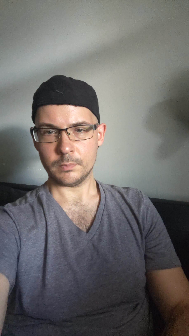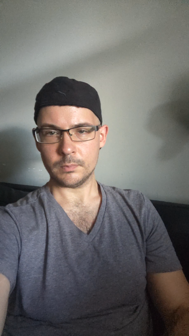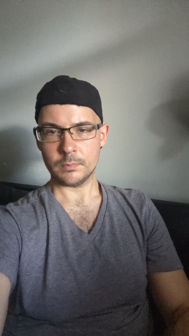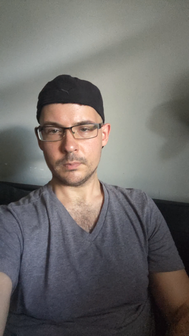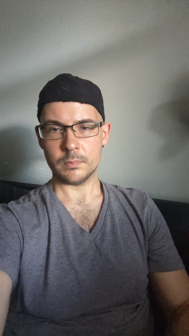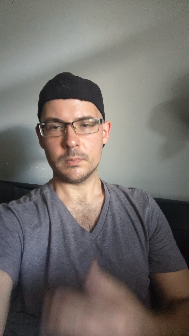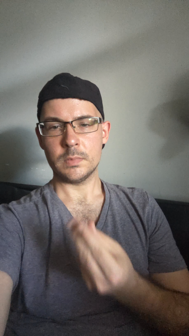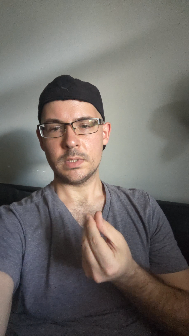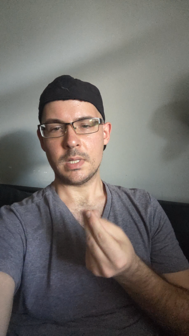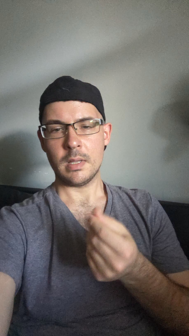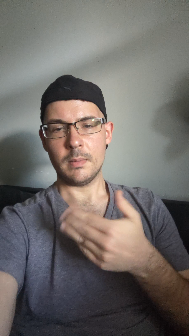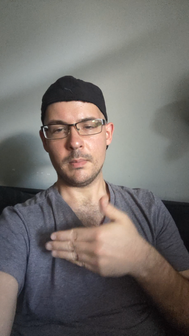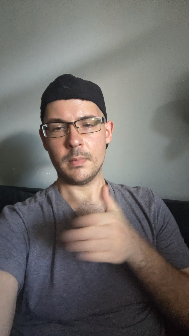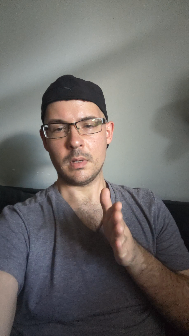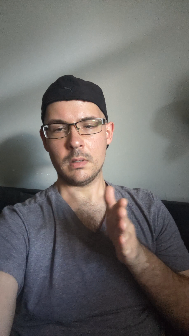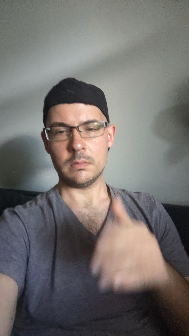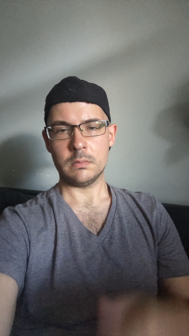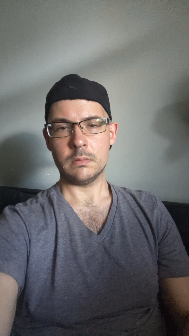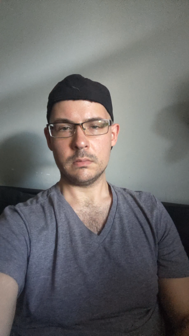sandbox